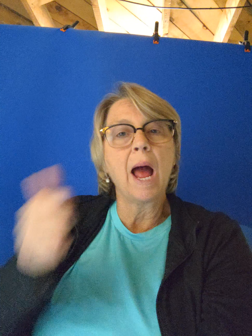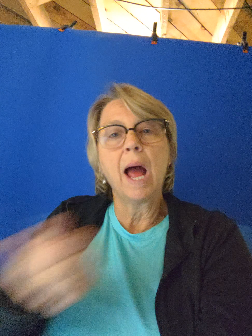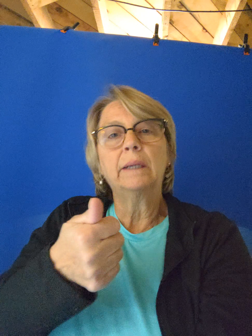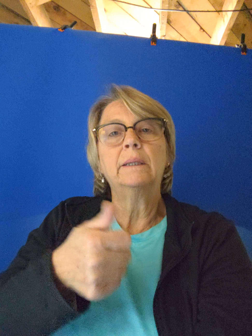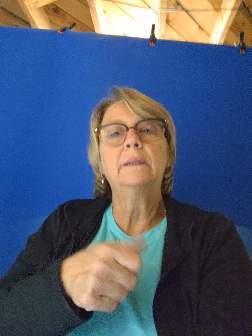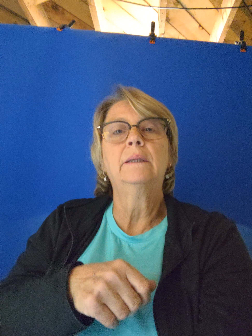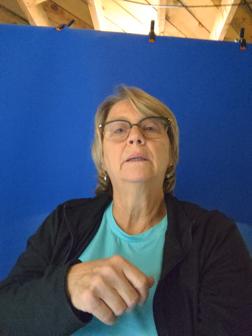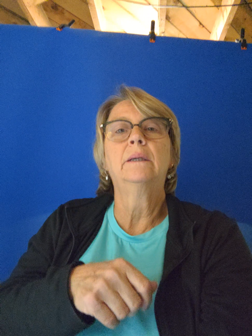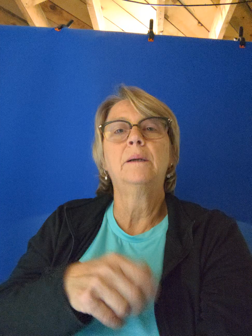hide